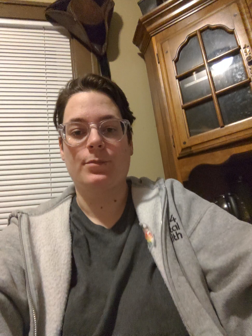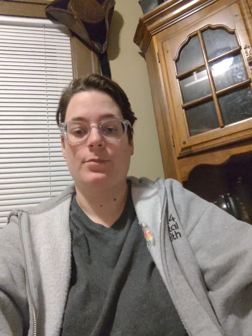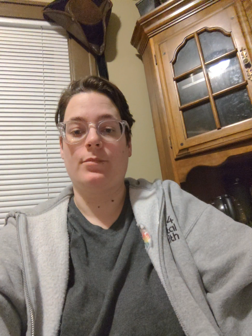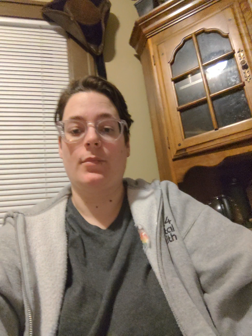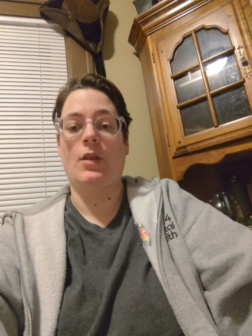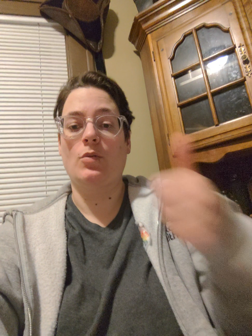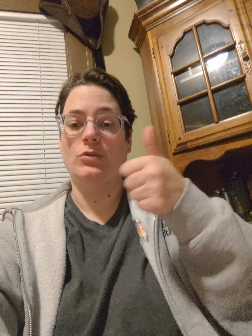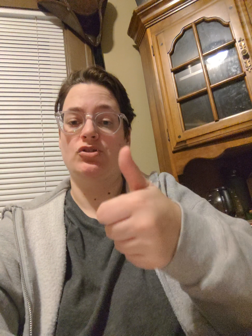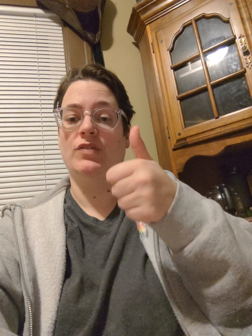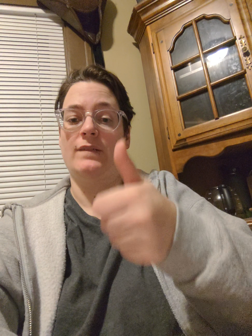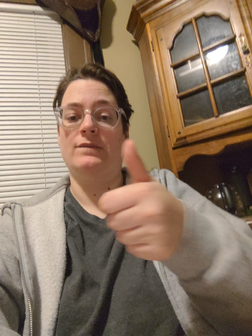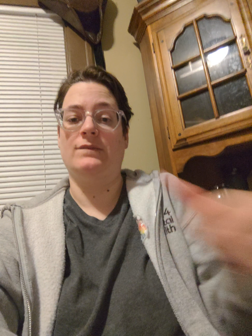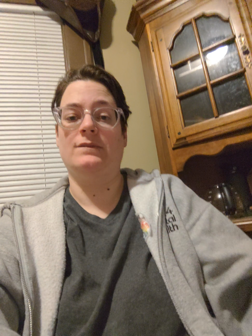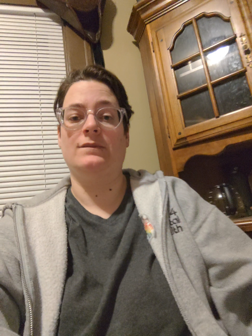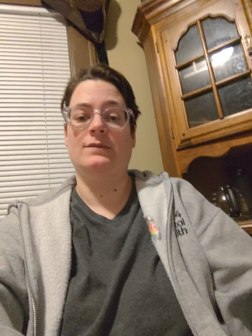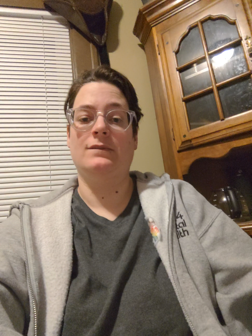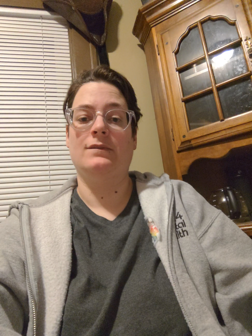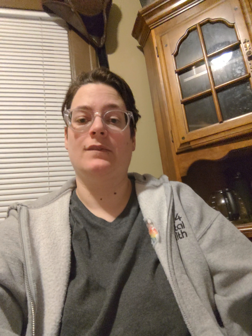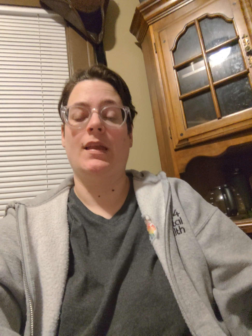yourself